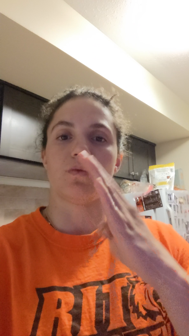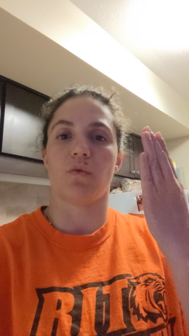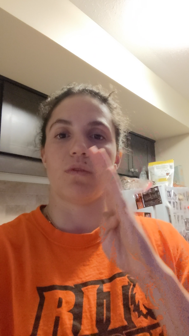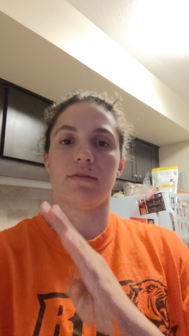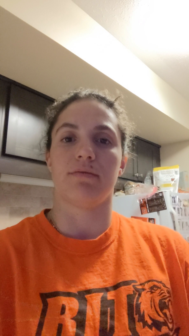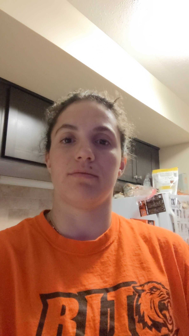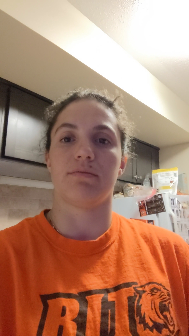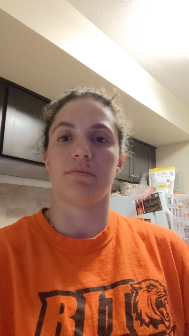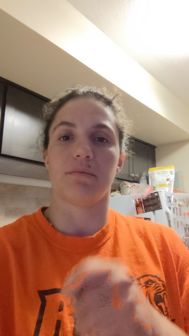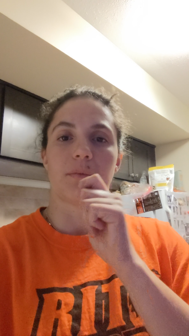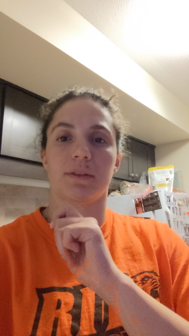popsicle